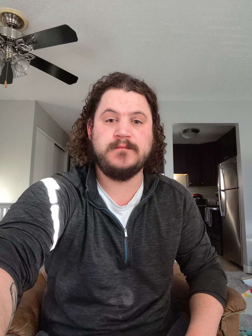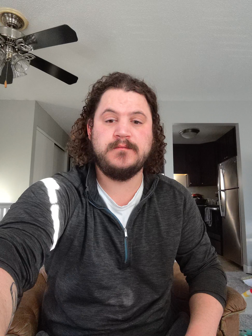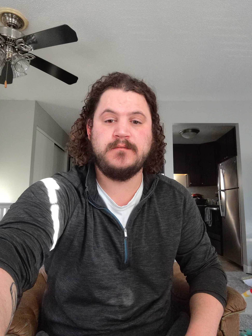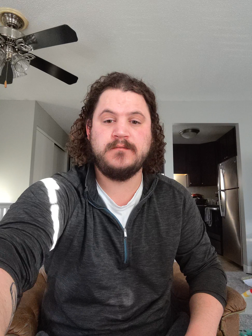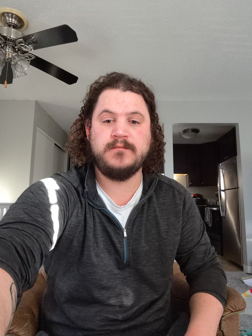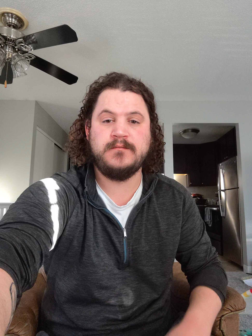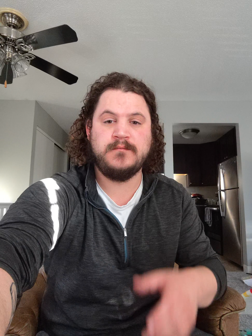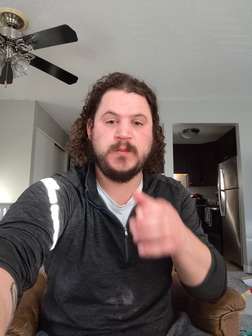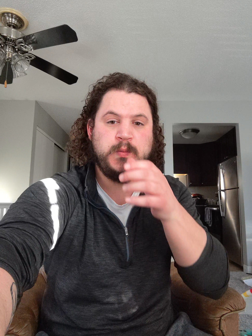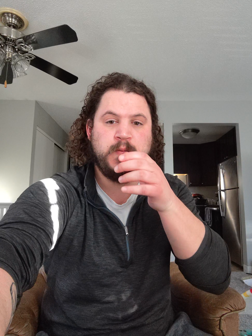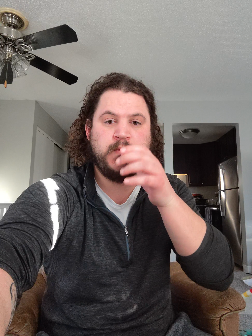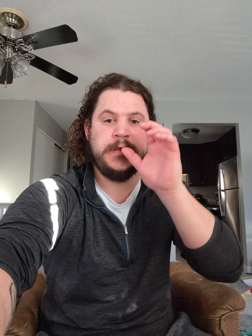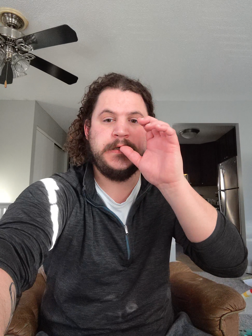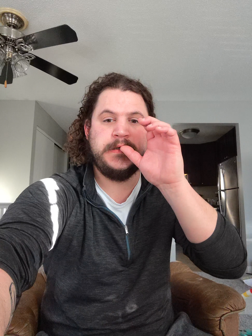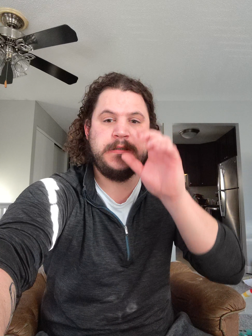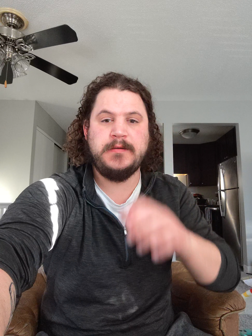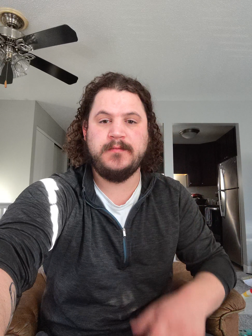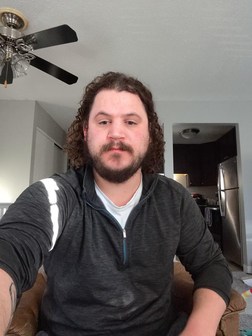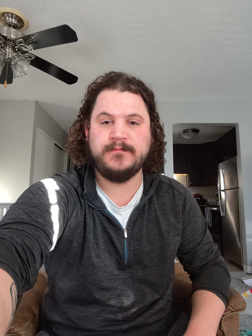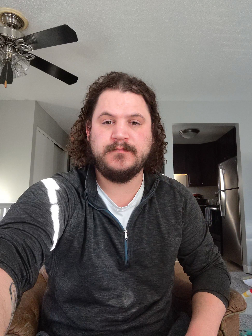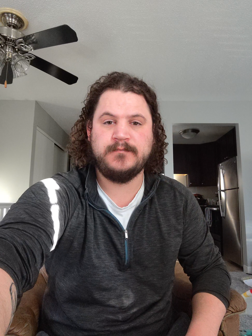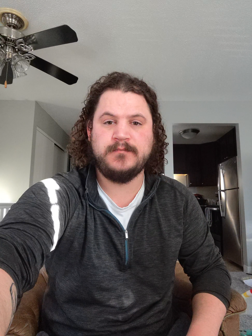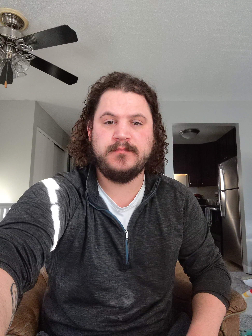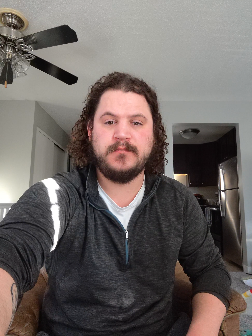drink